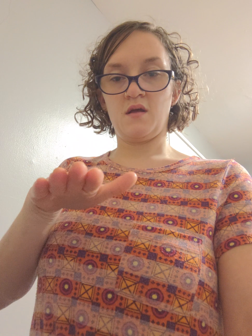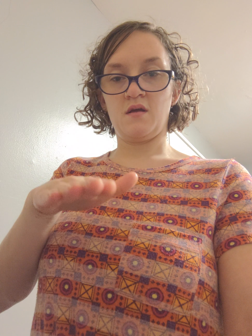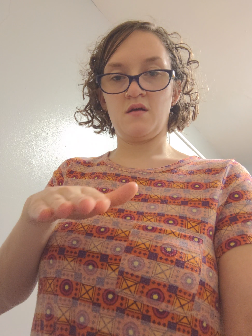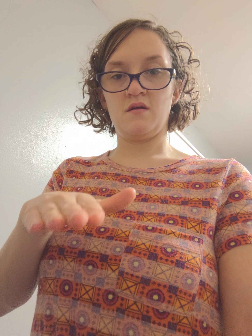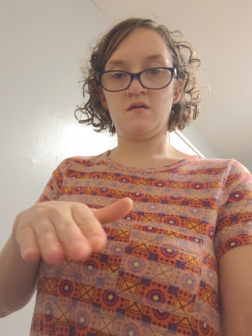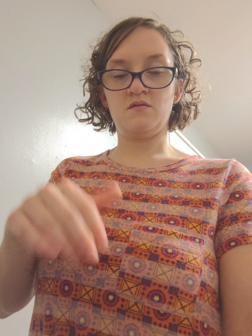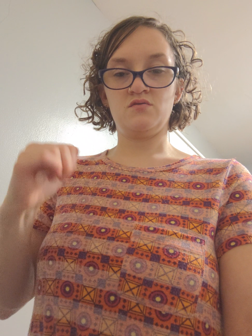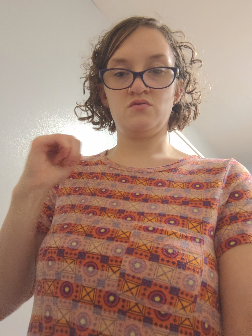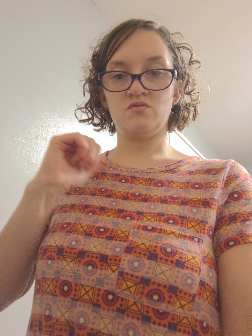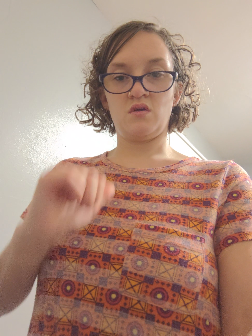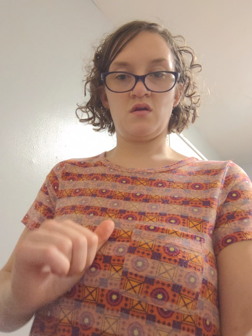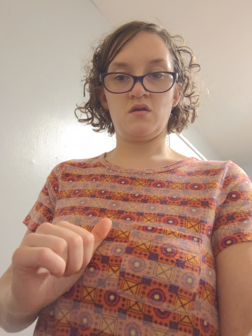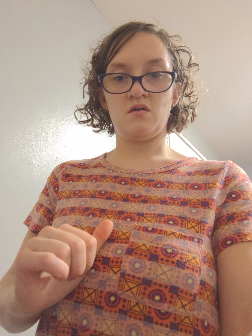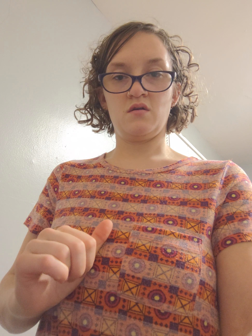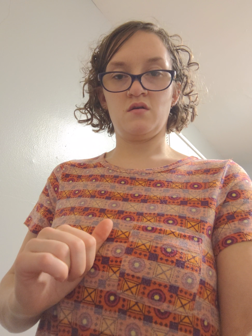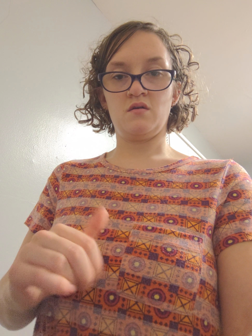jacket